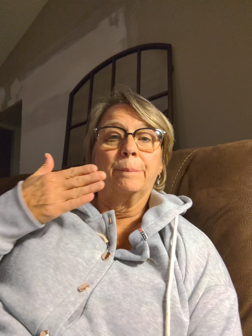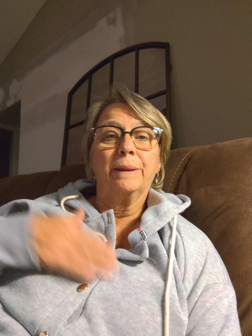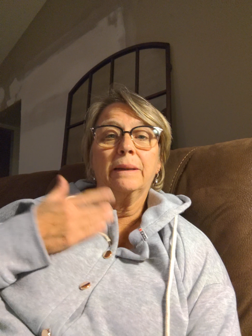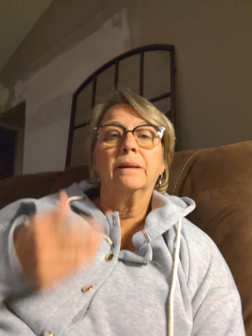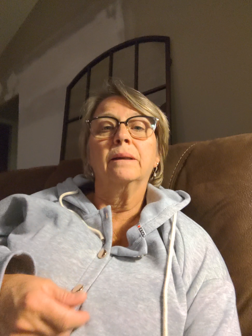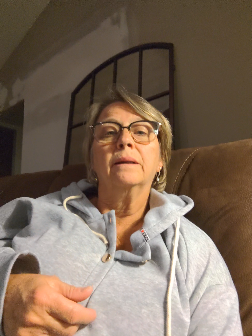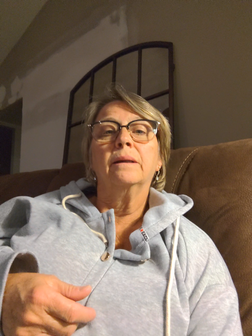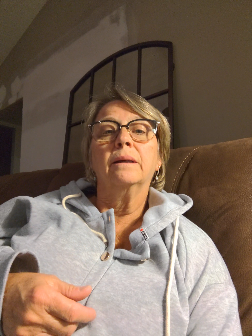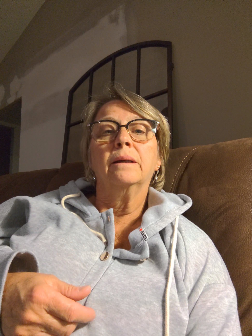happy